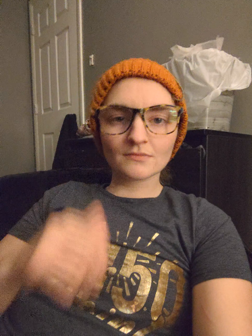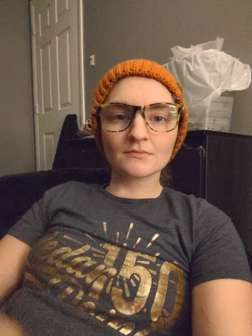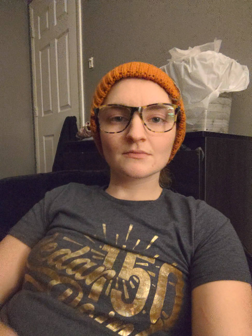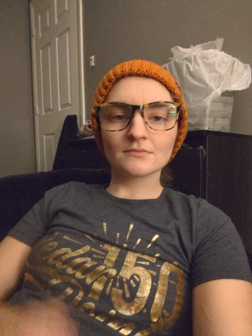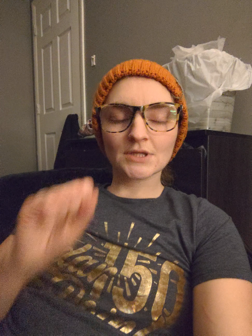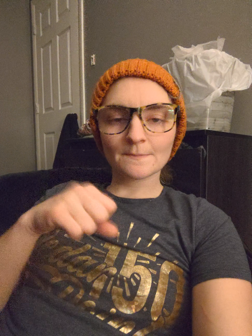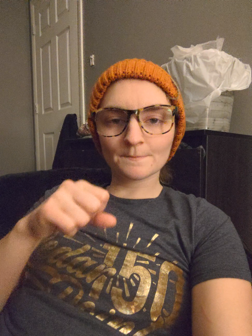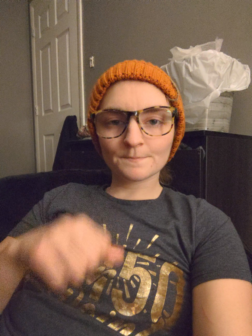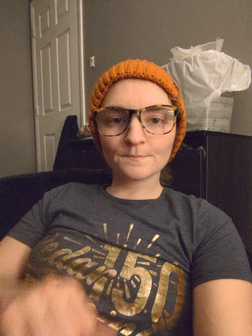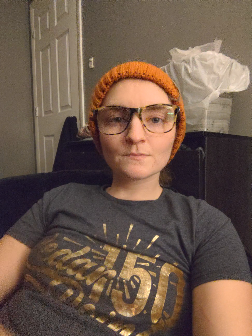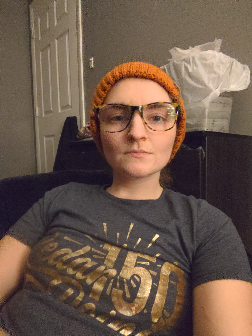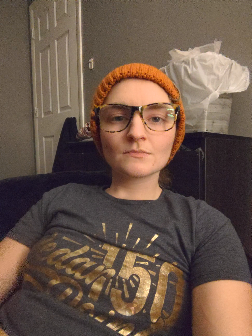yes